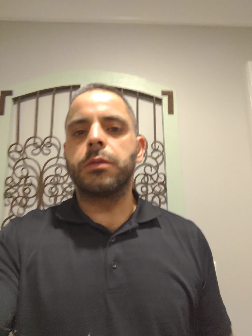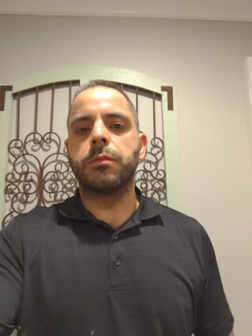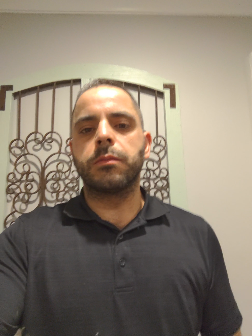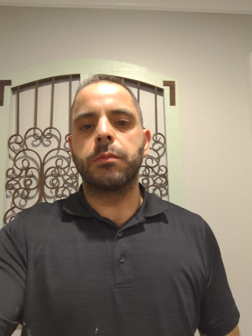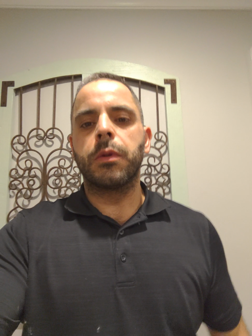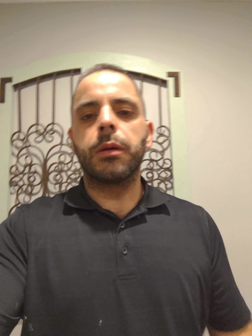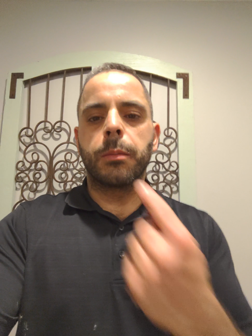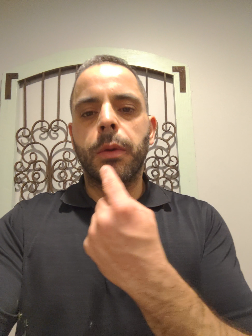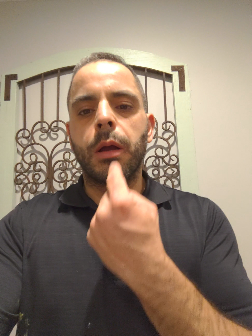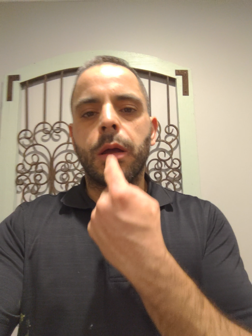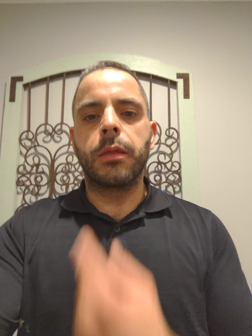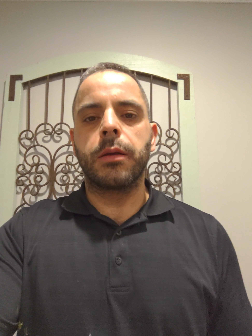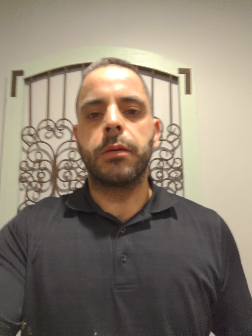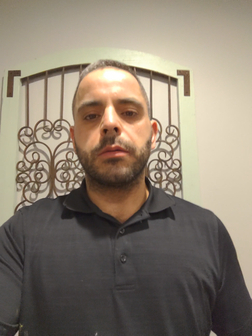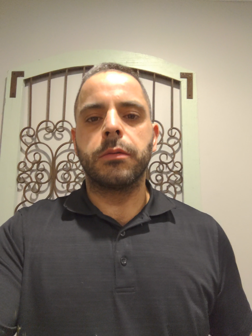mouth